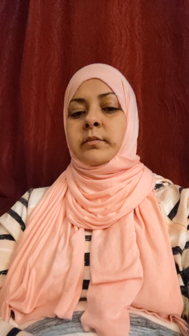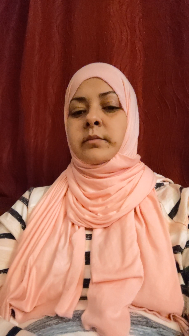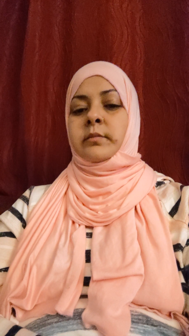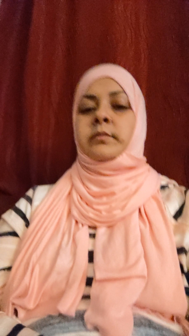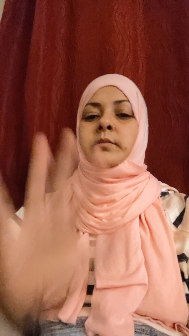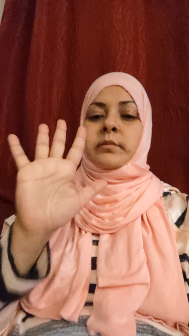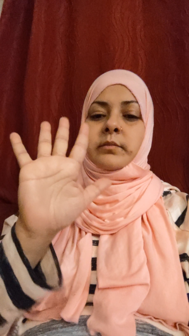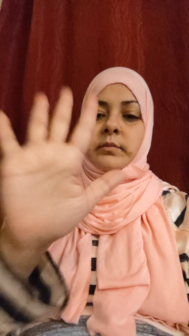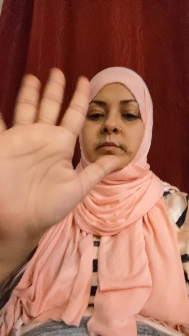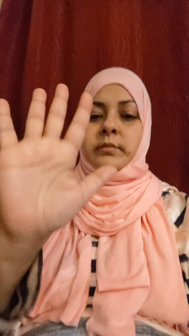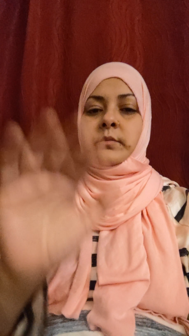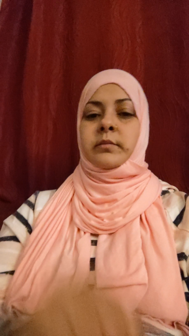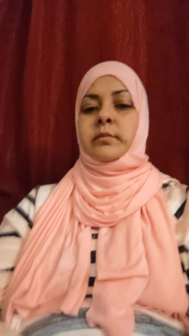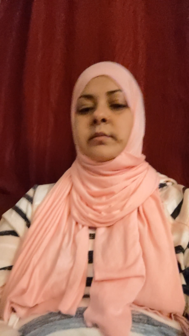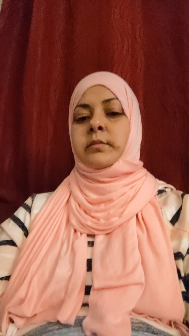give me five